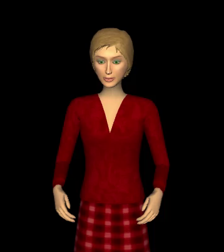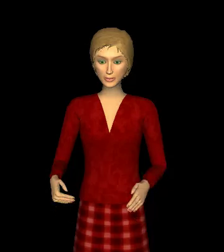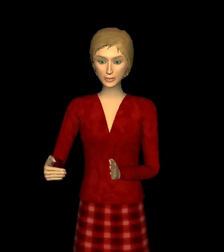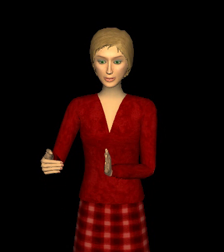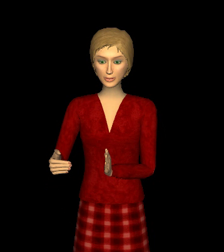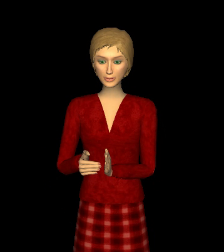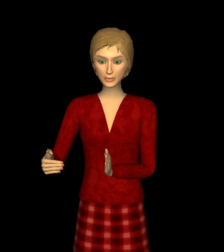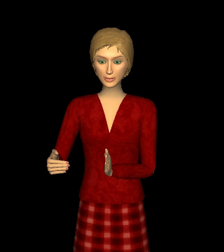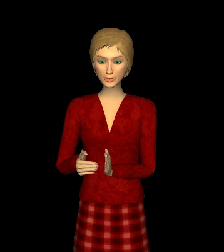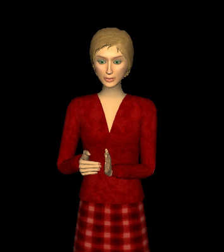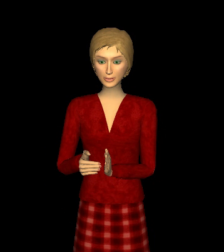مرة أخرى